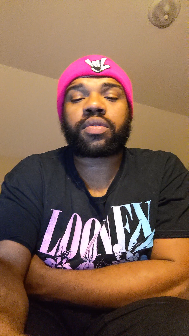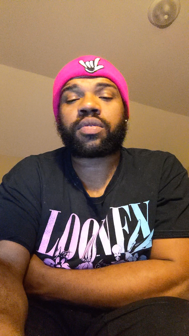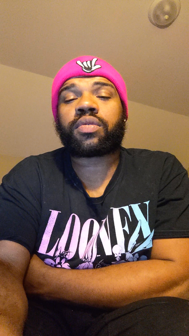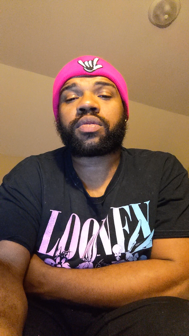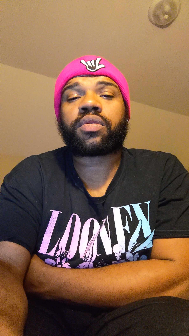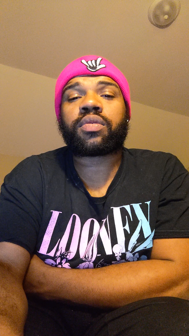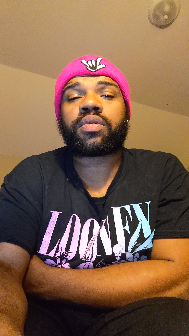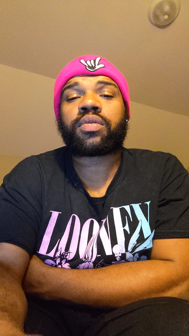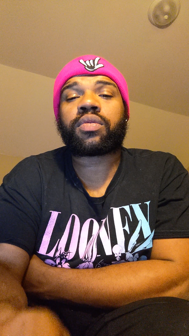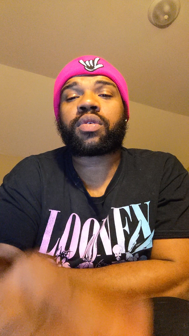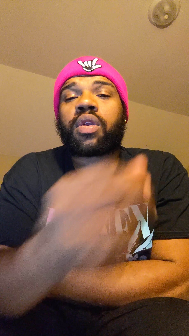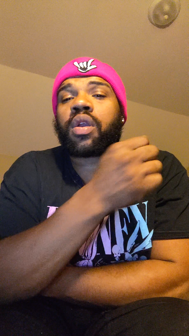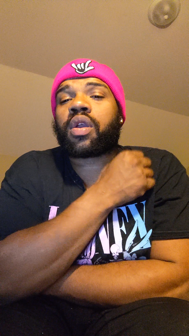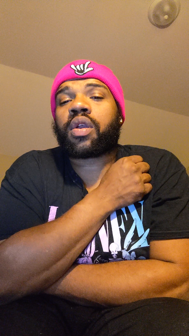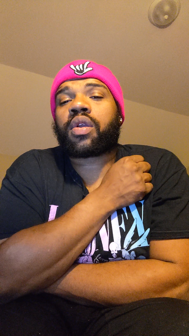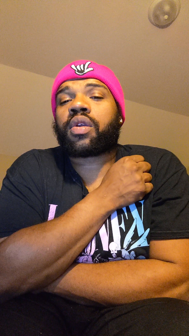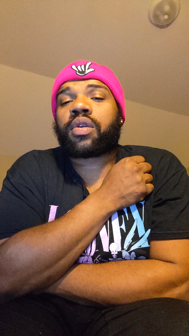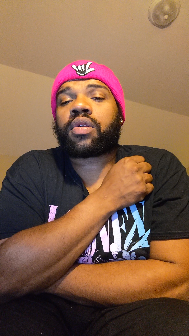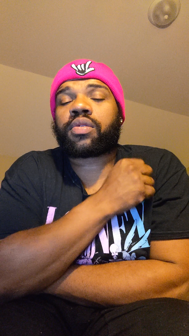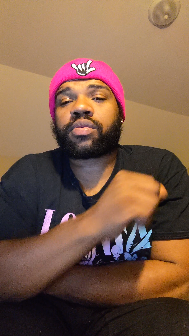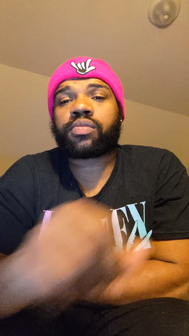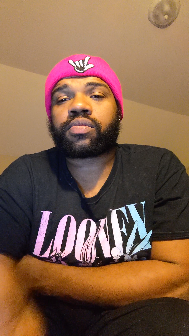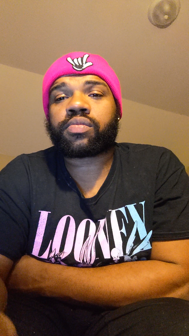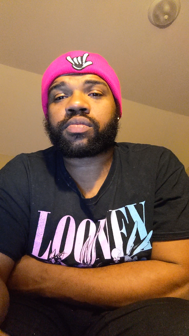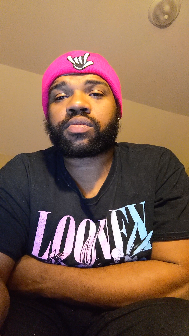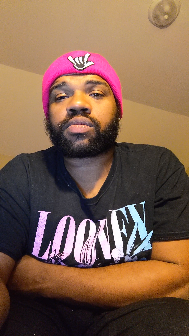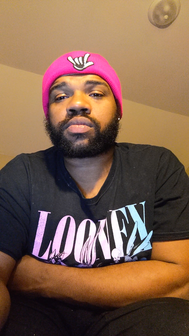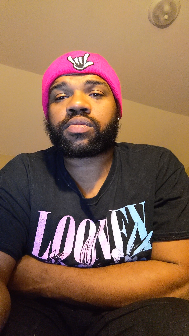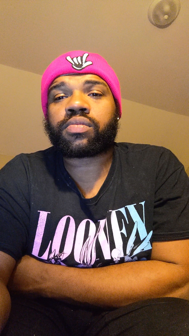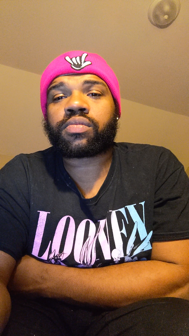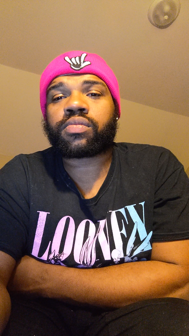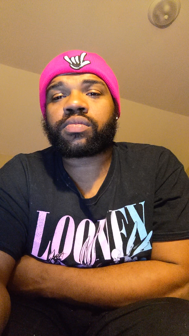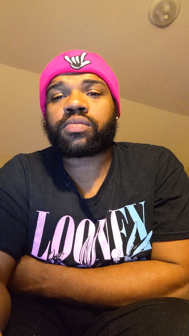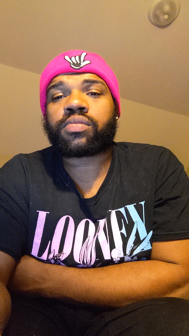hug